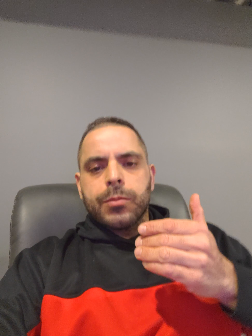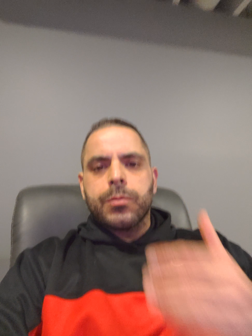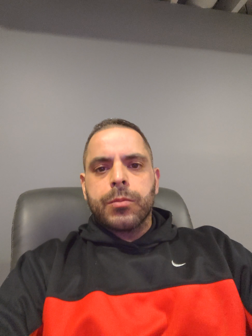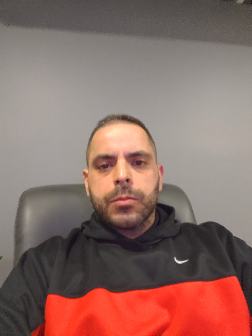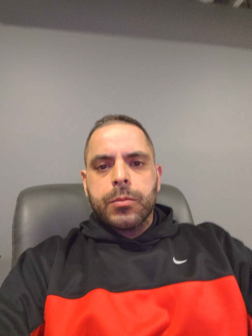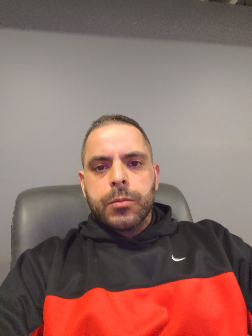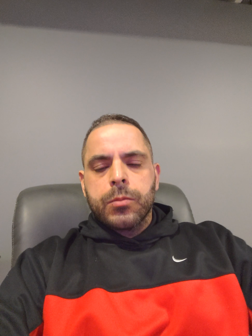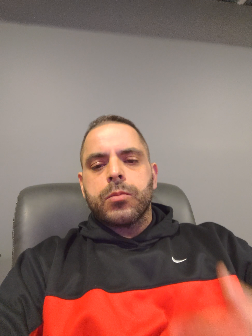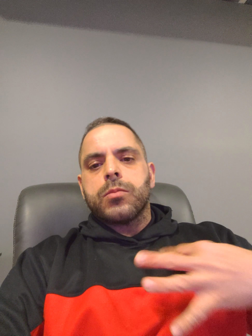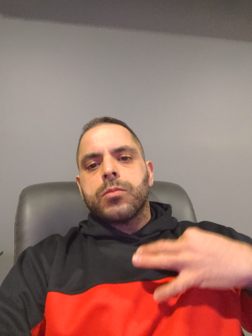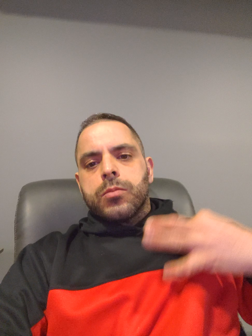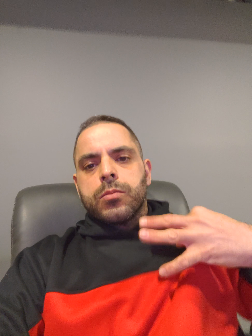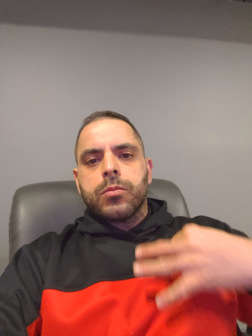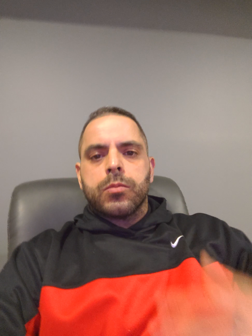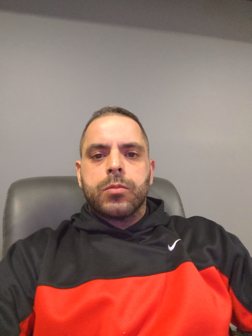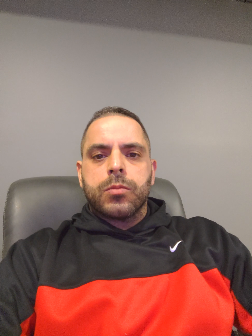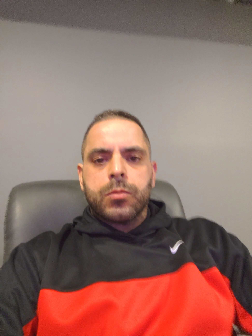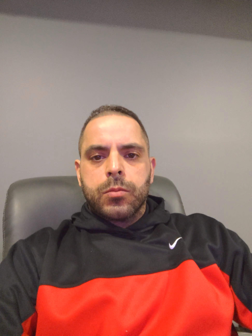shirt